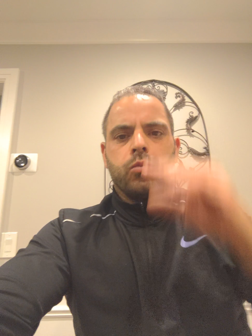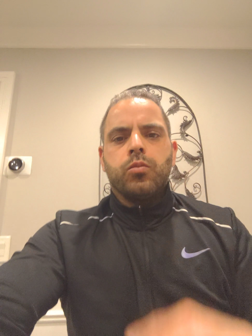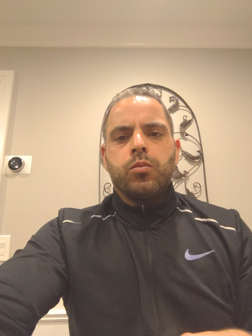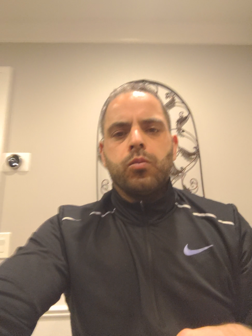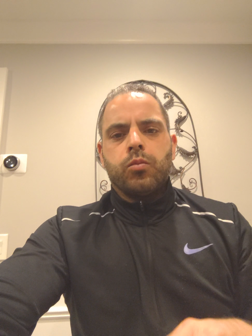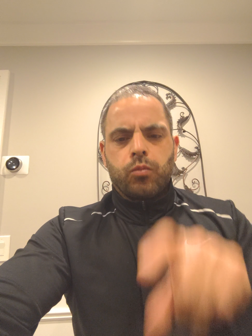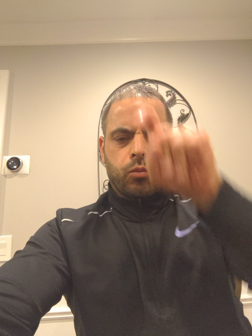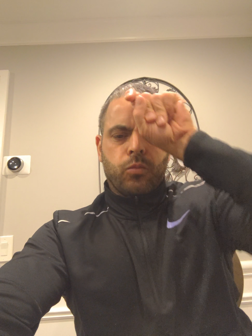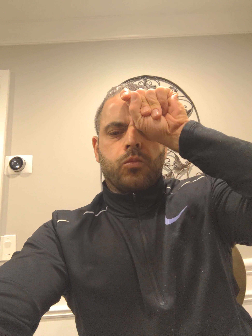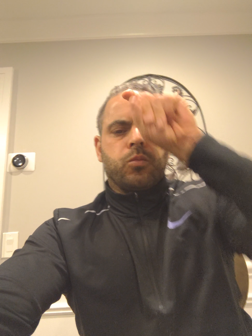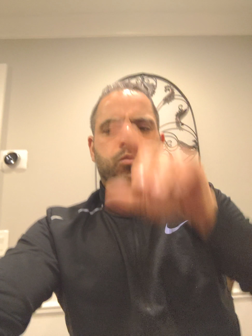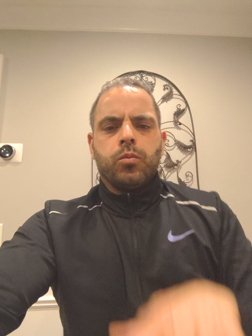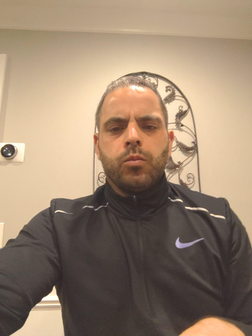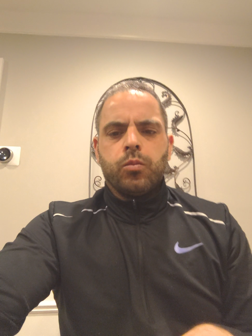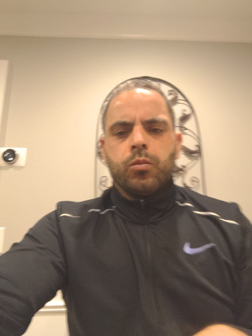puzzle